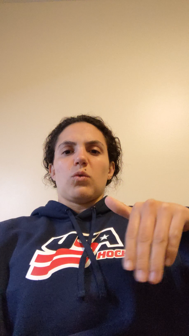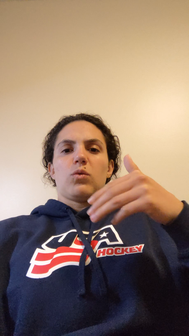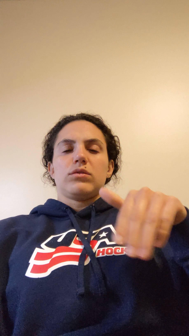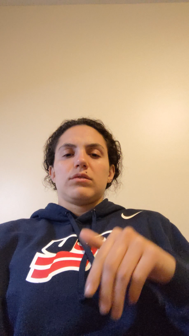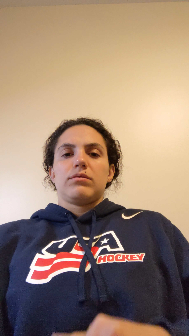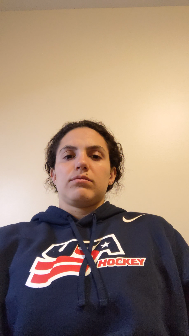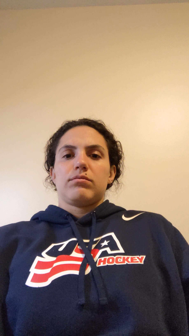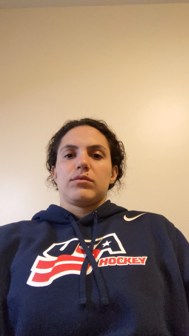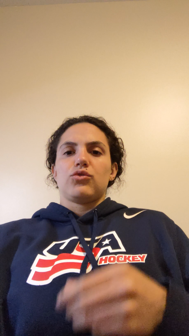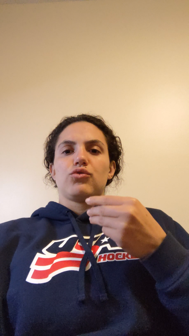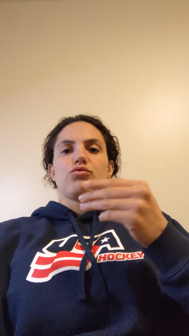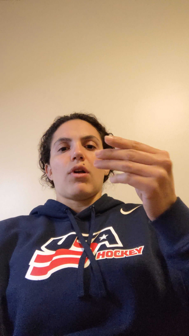shopping